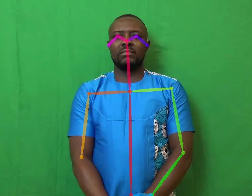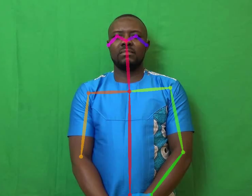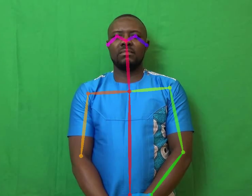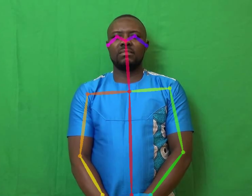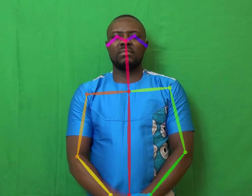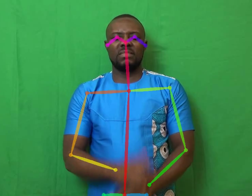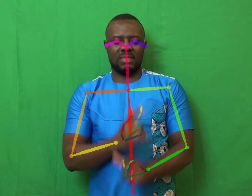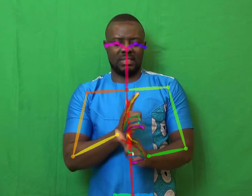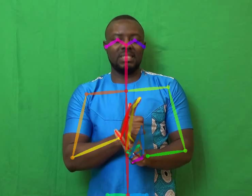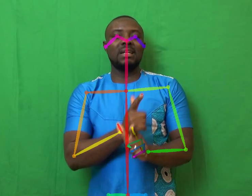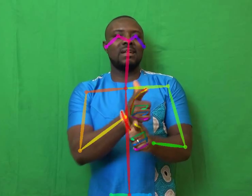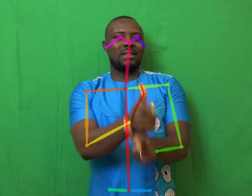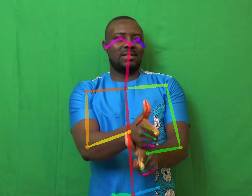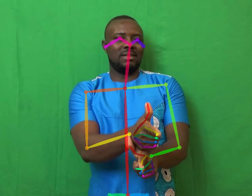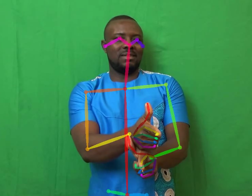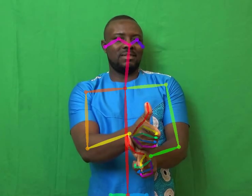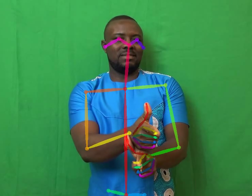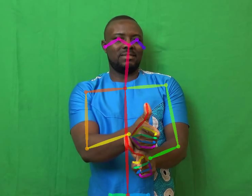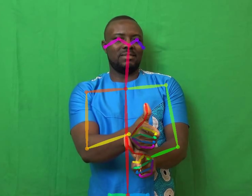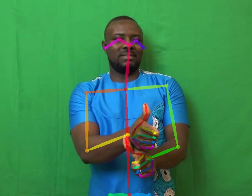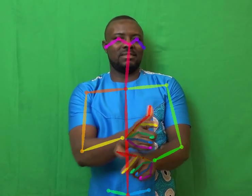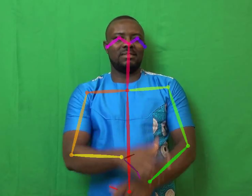lend